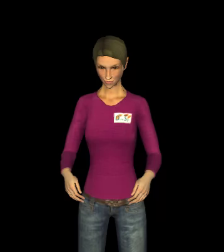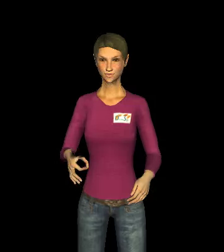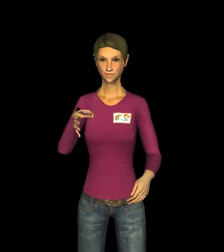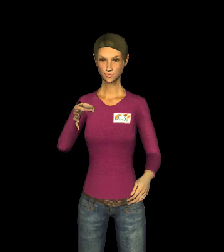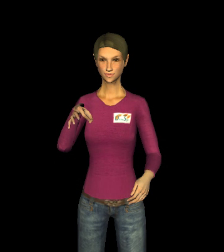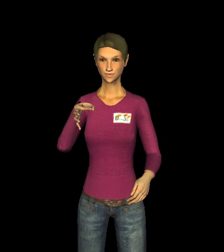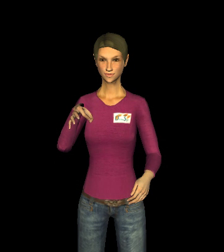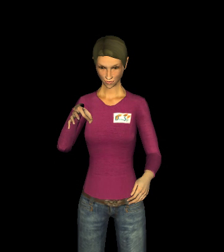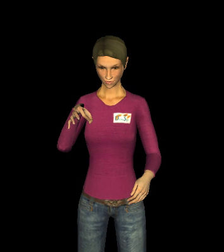إبرة